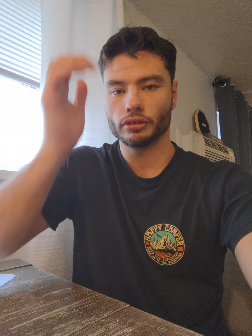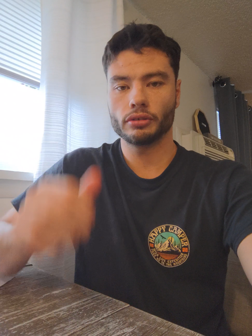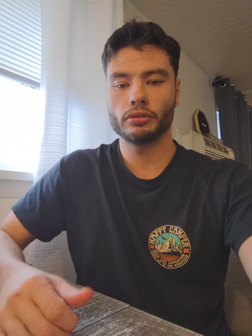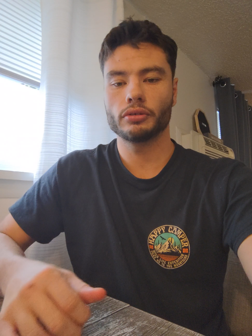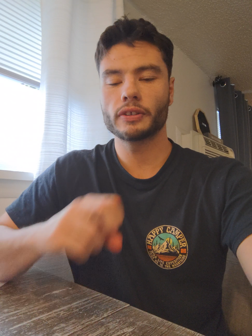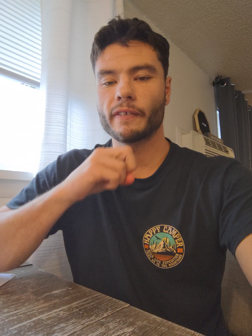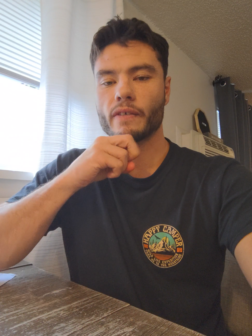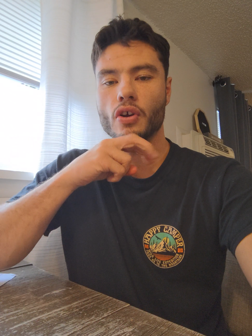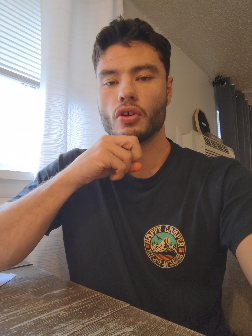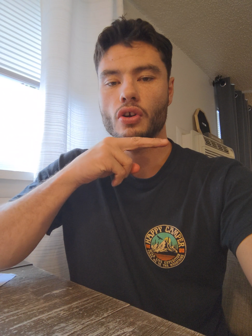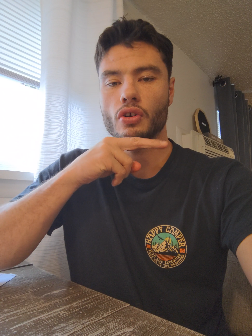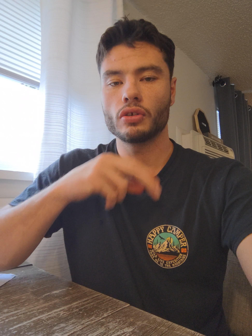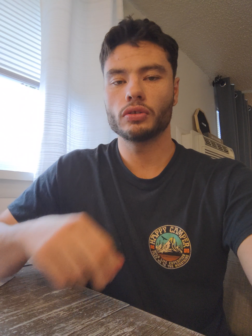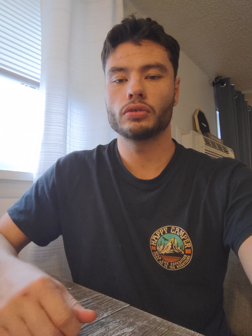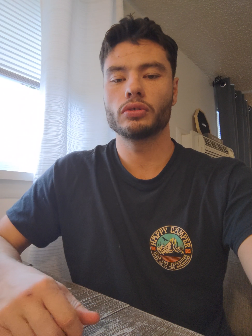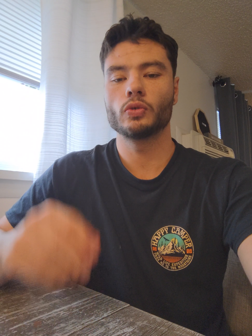frog